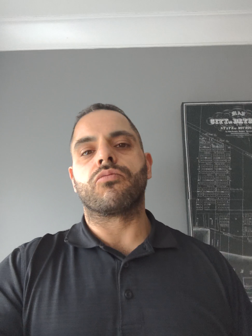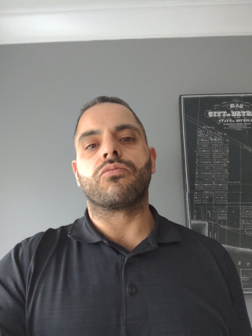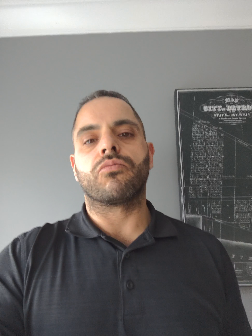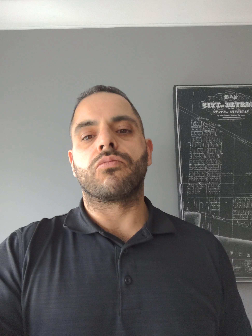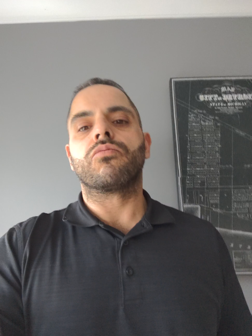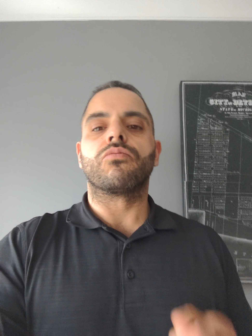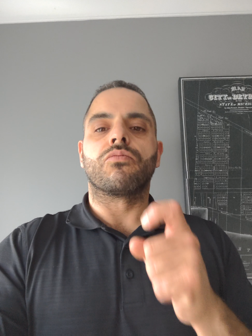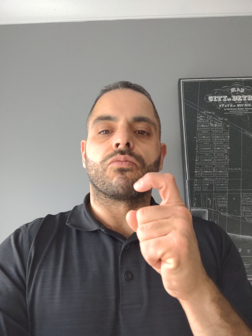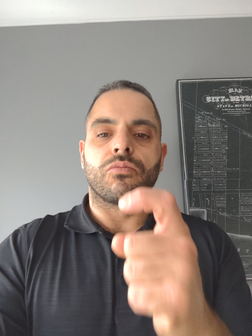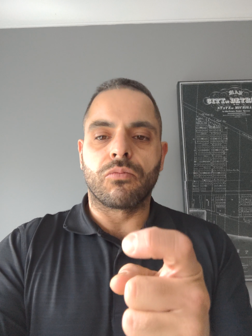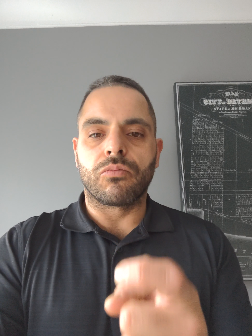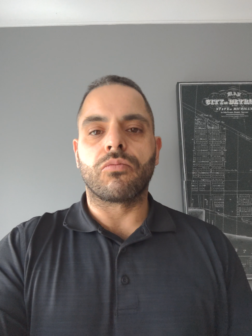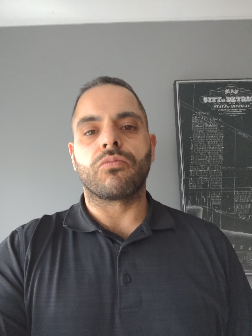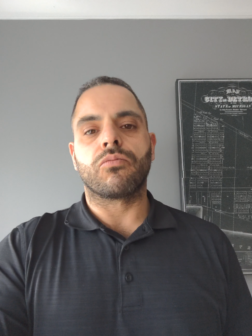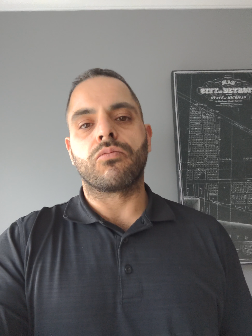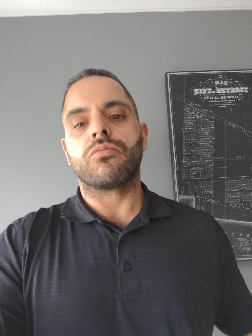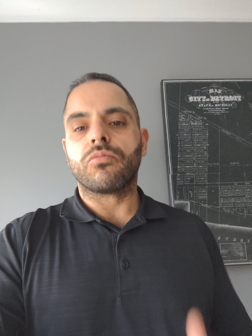give